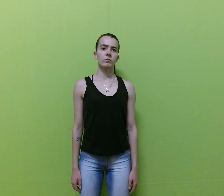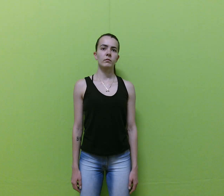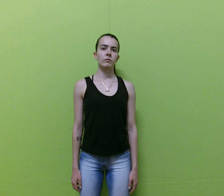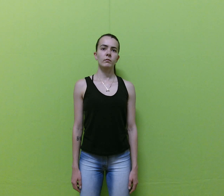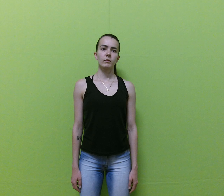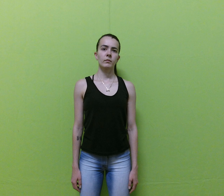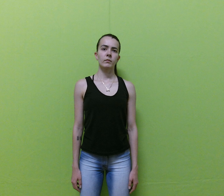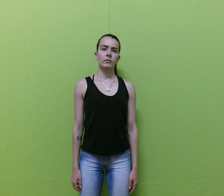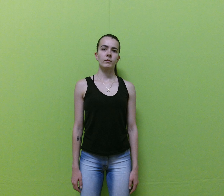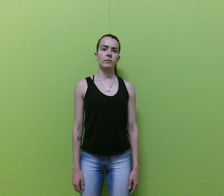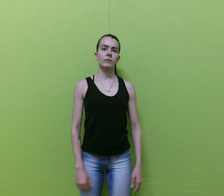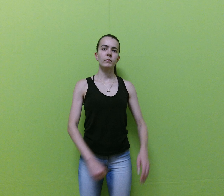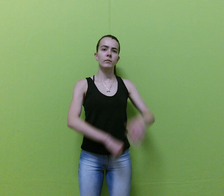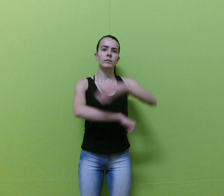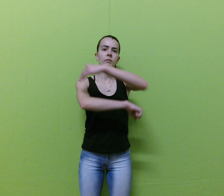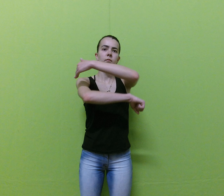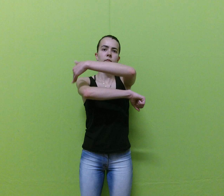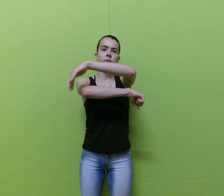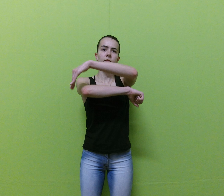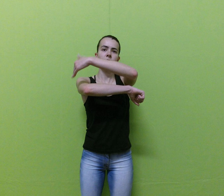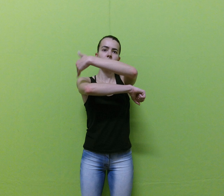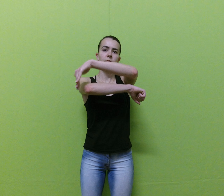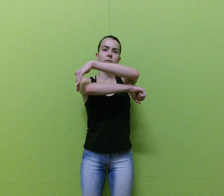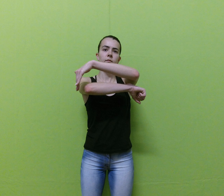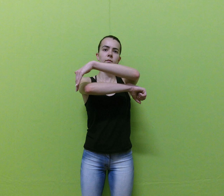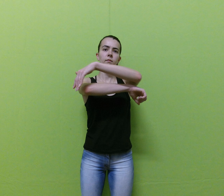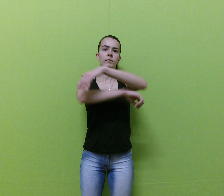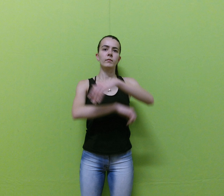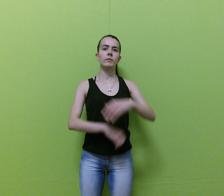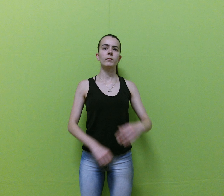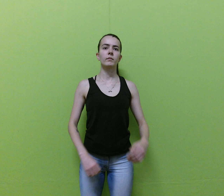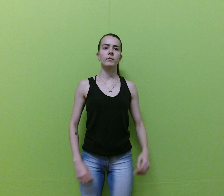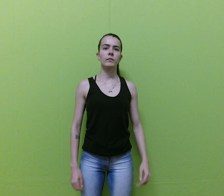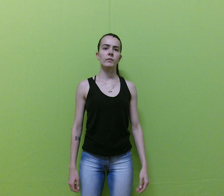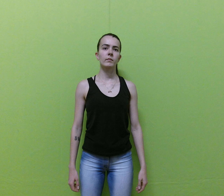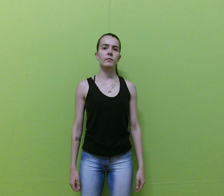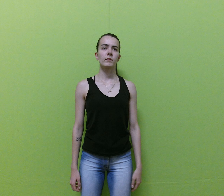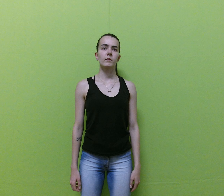esquina